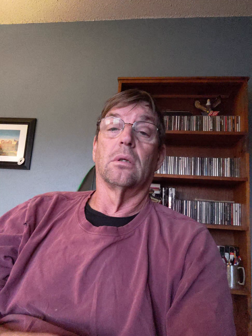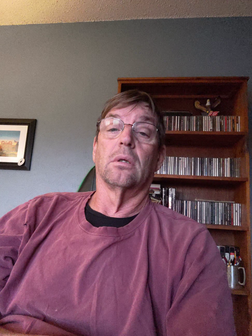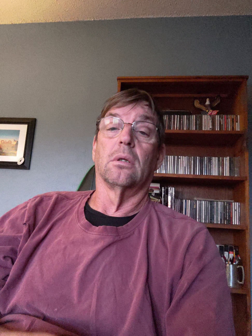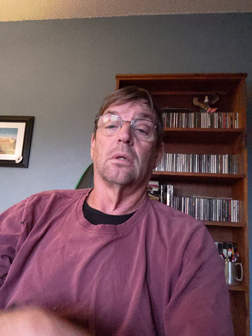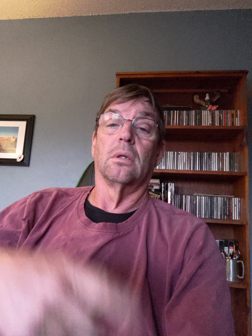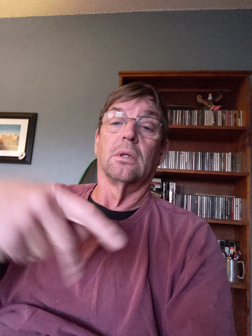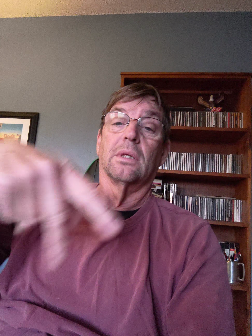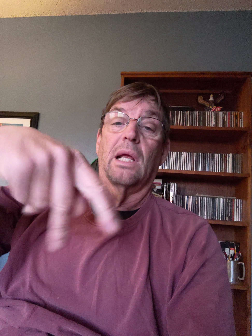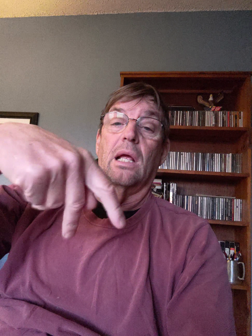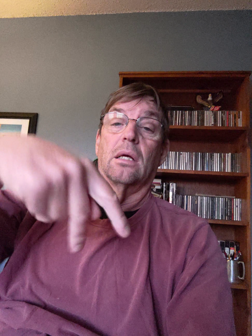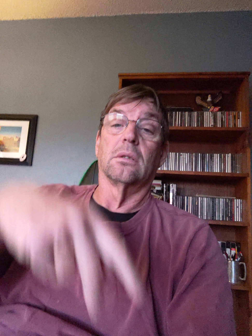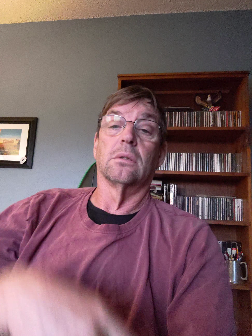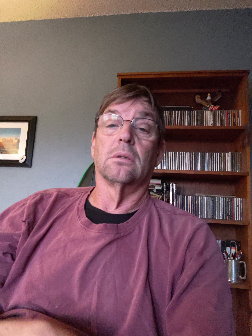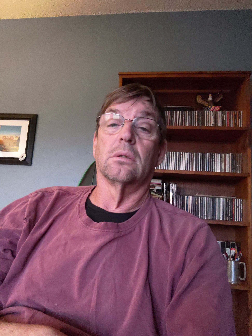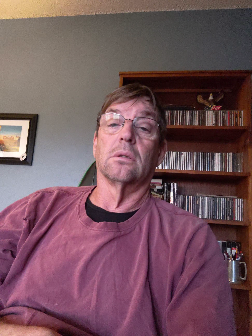dance